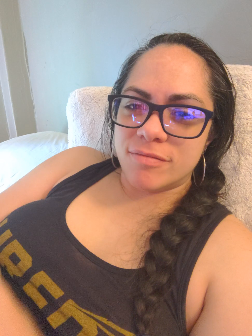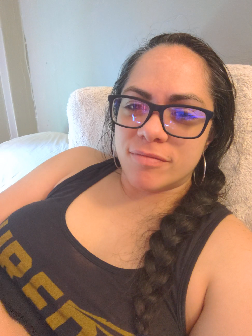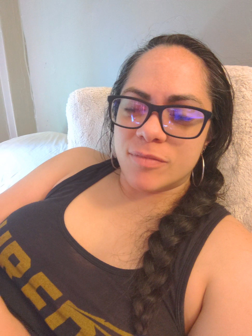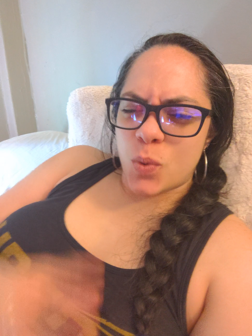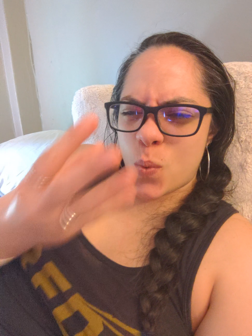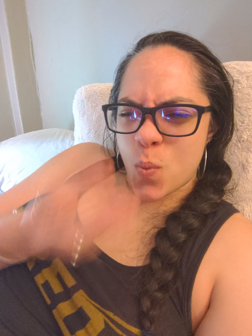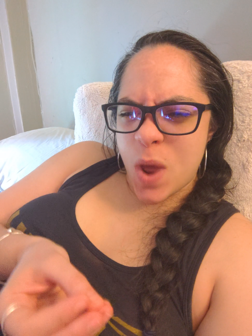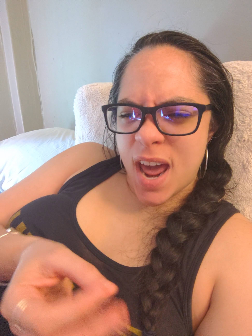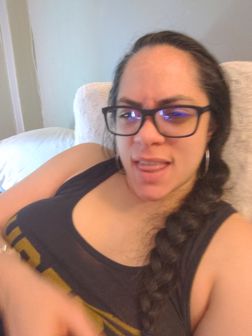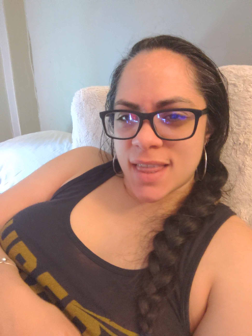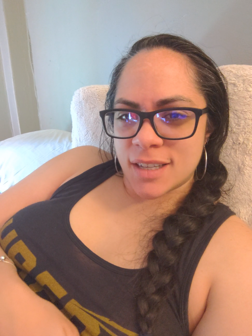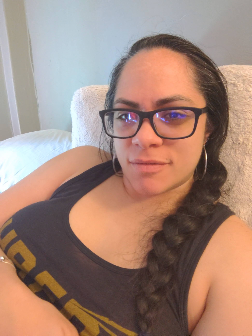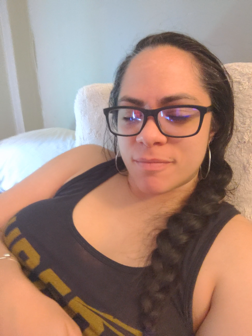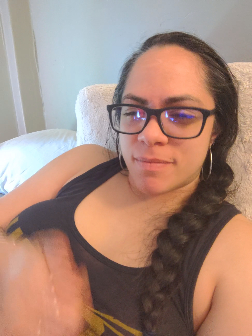wet